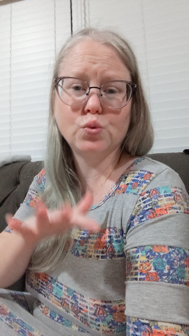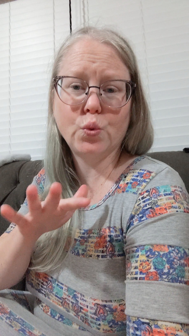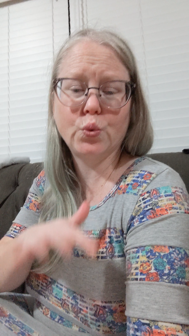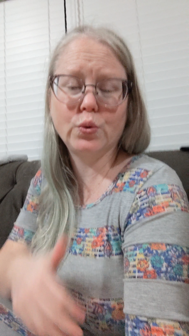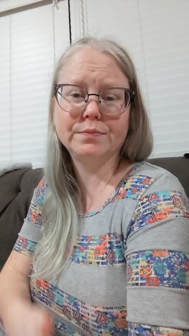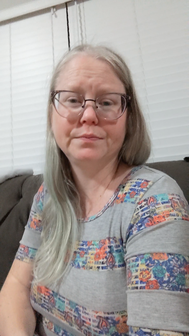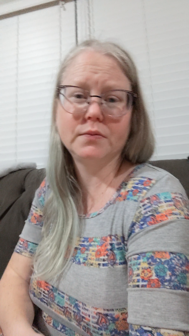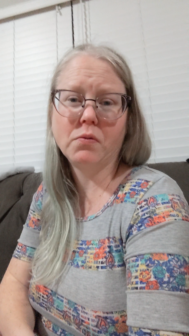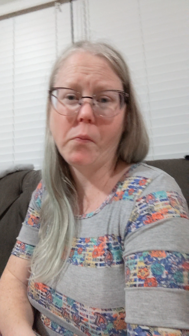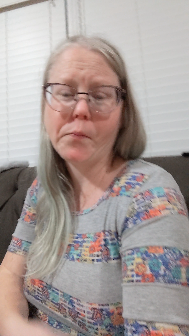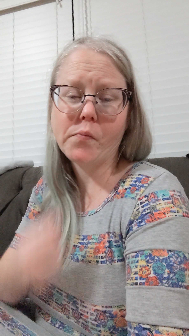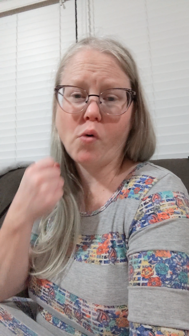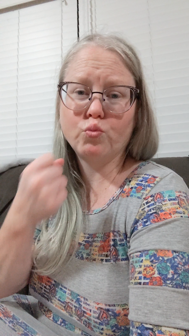drive